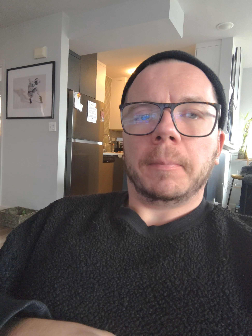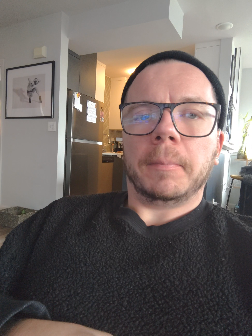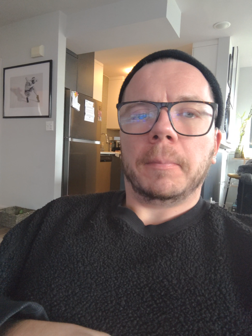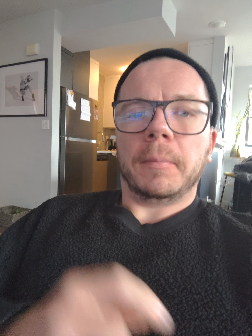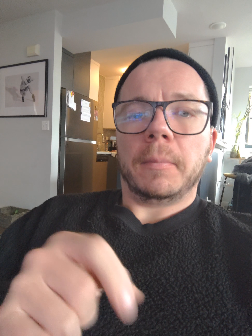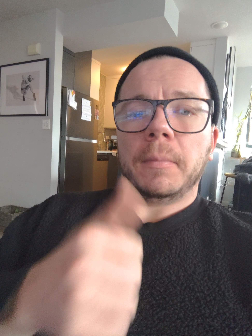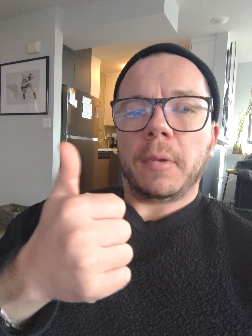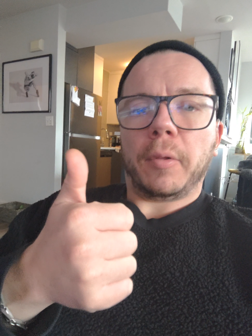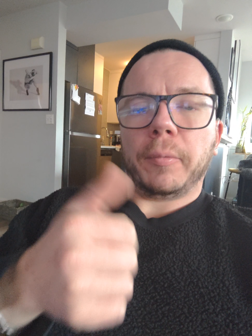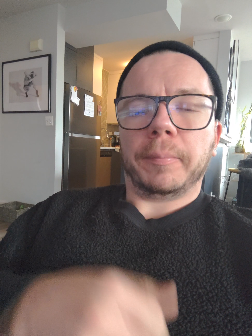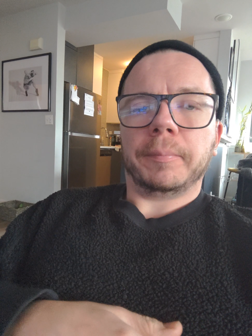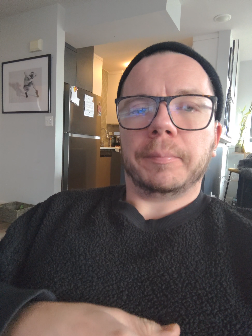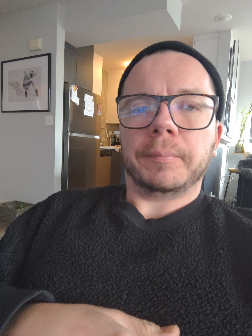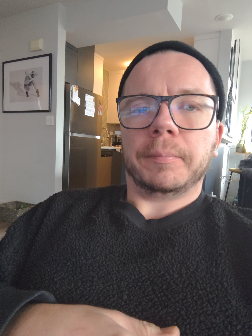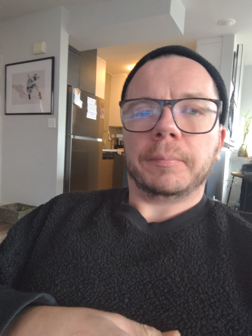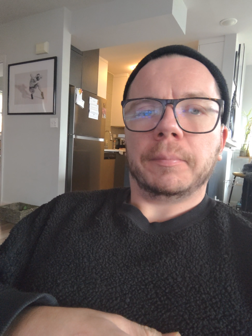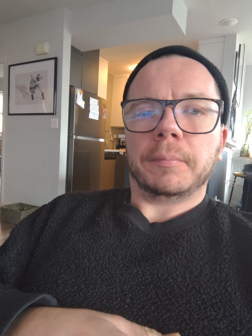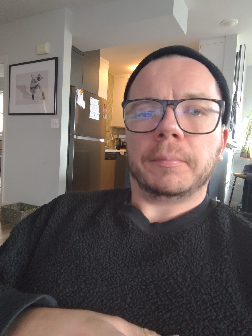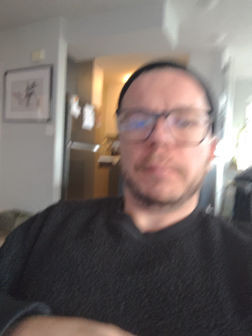another